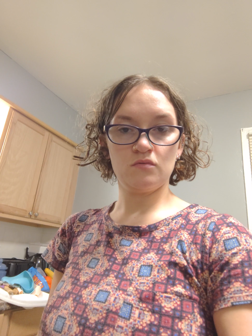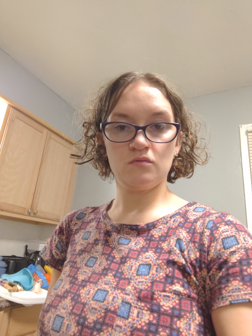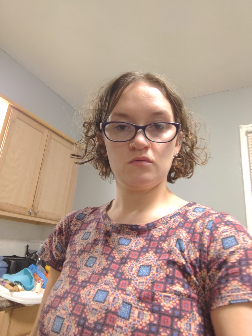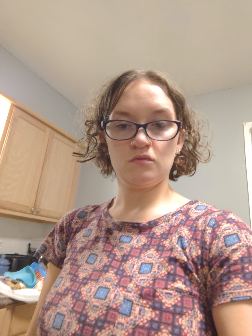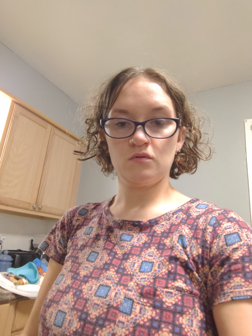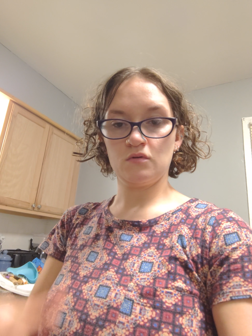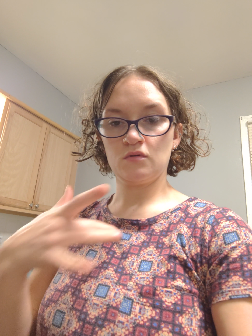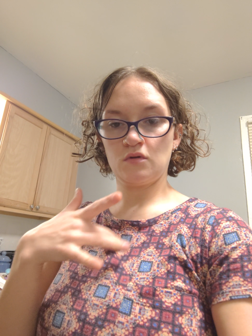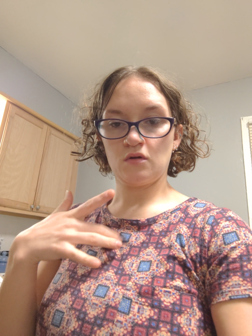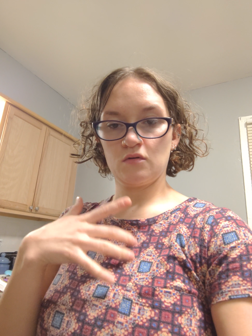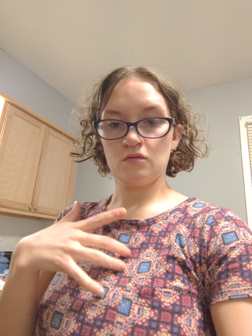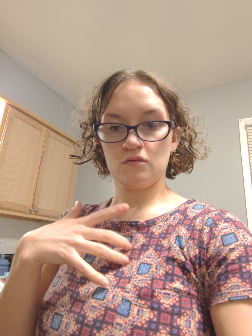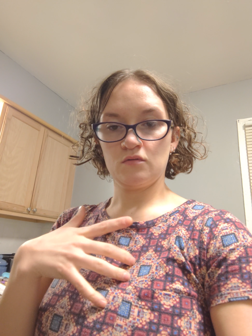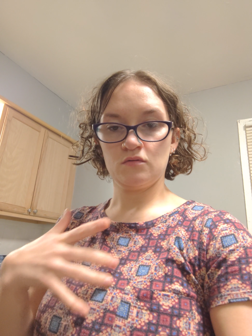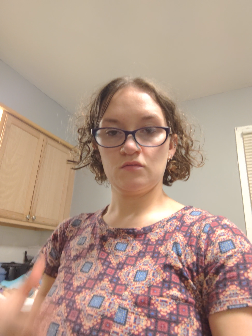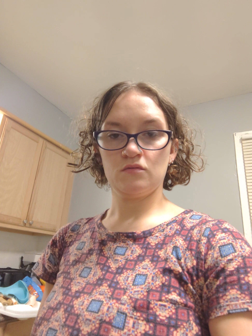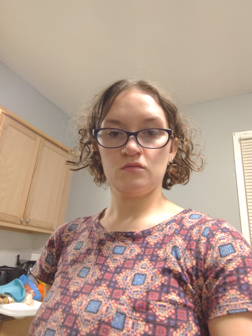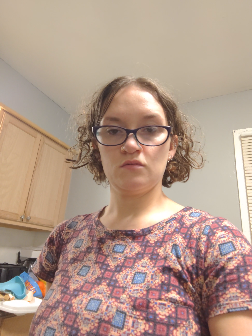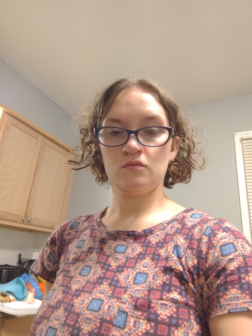yucky